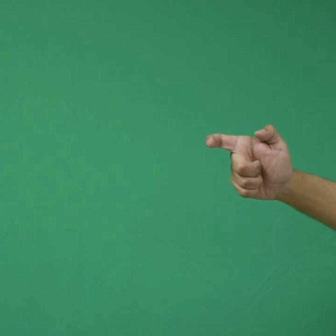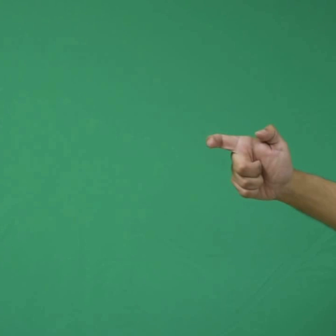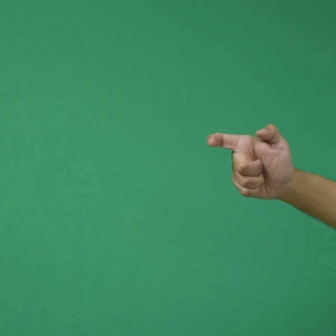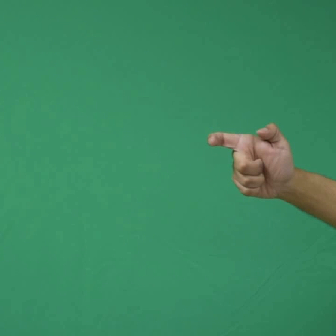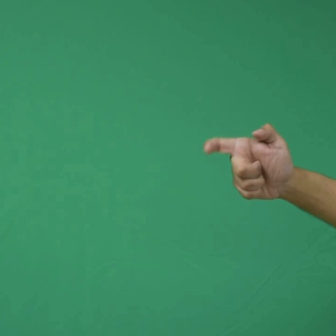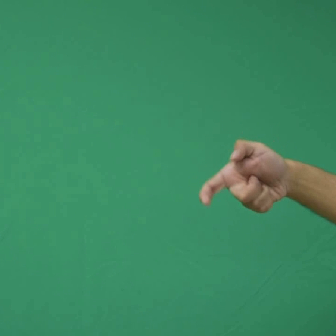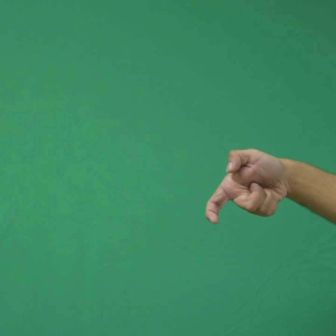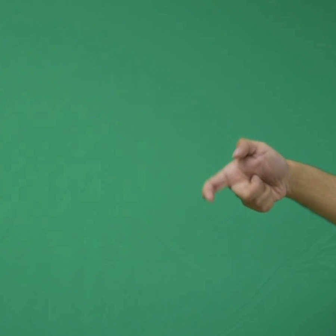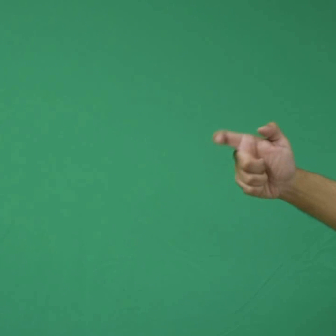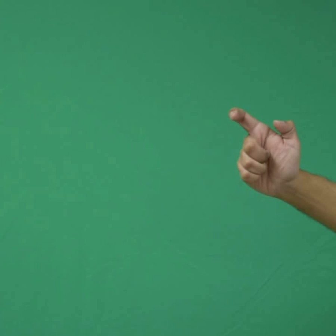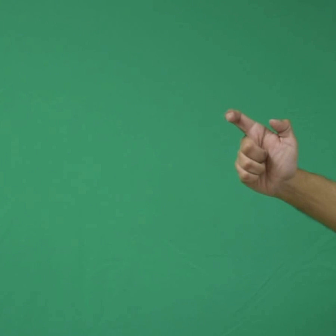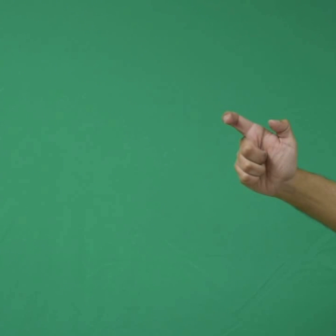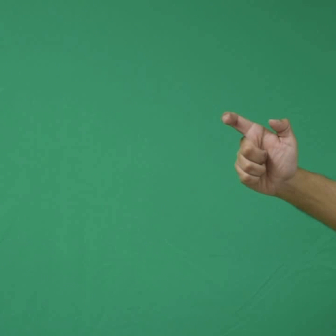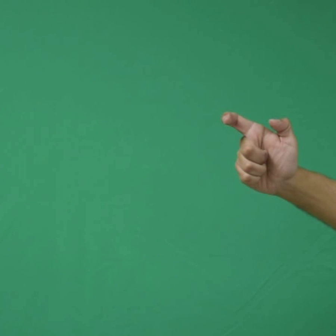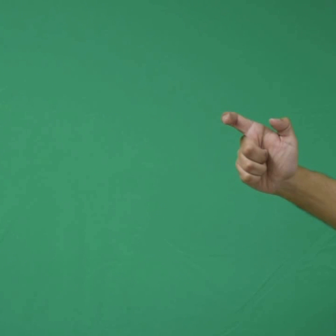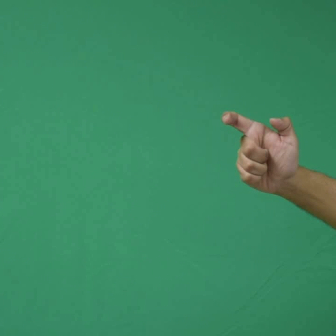Q